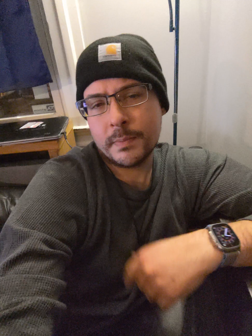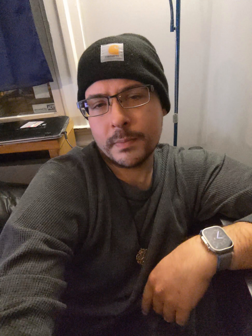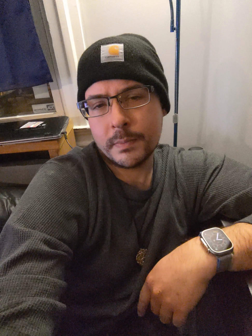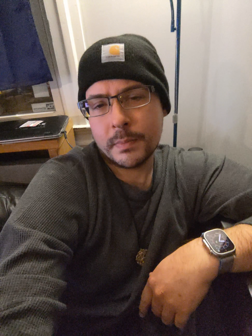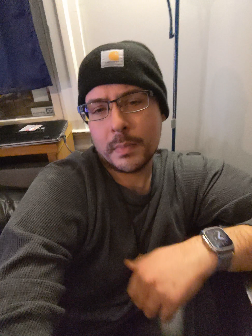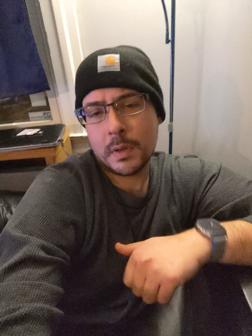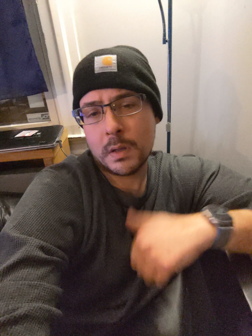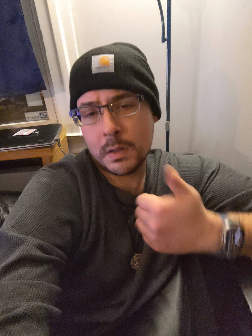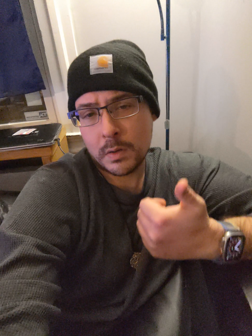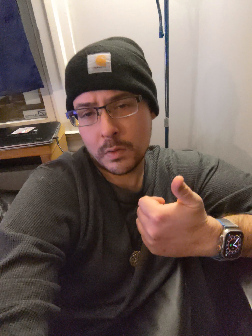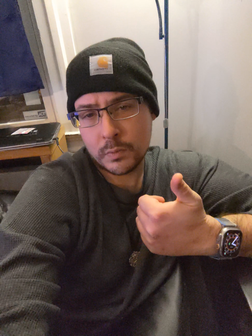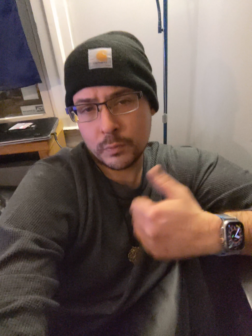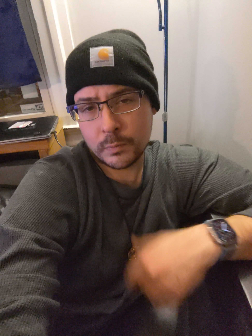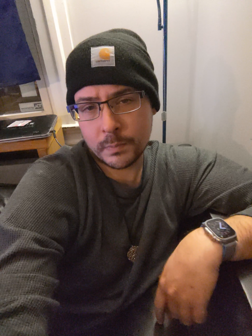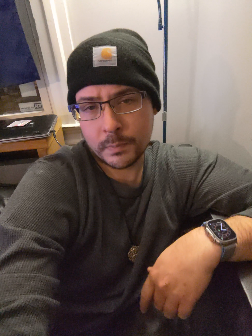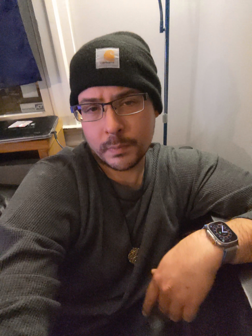another